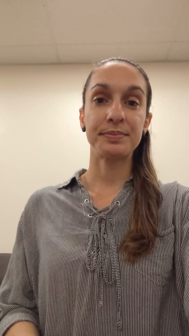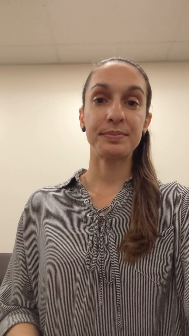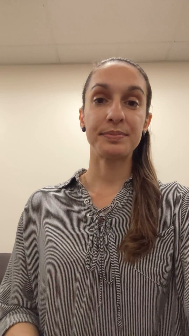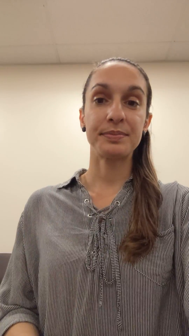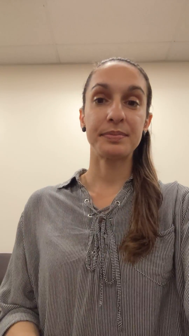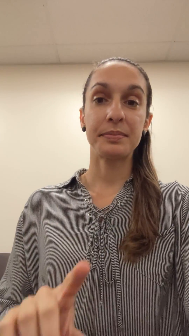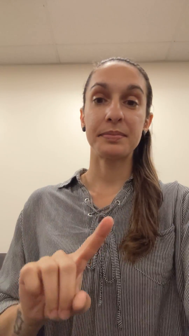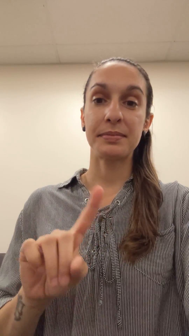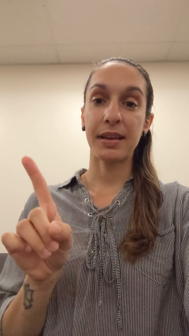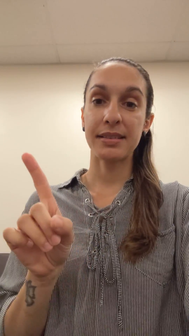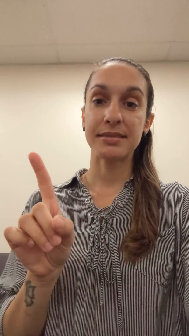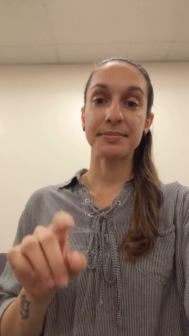but